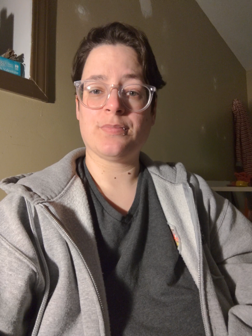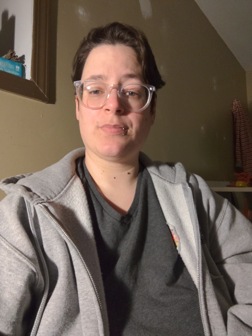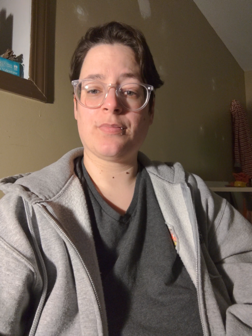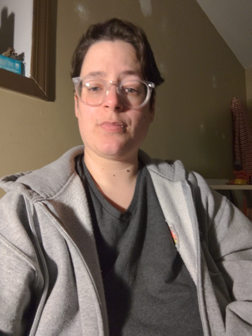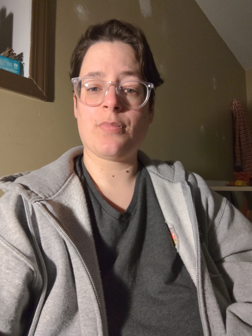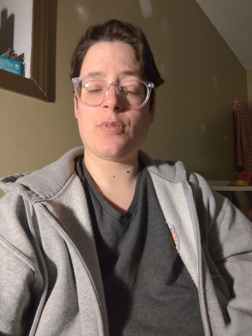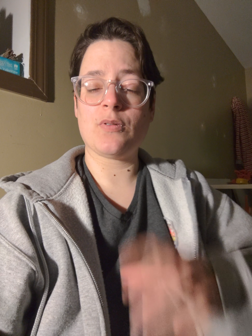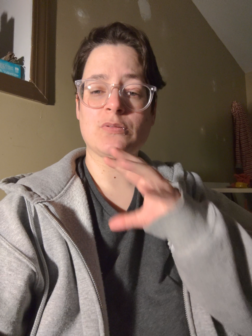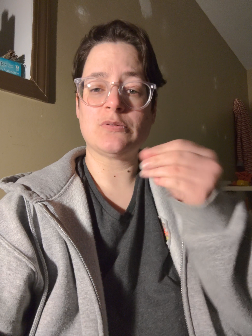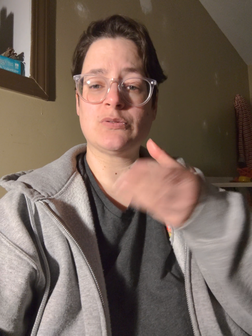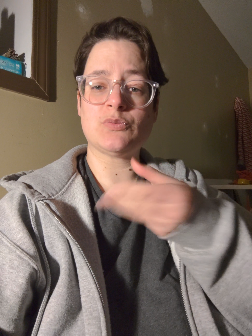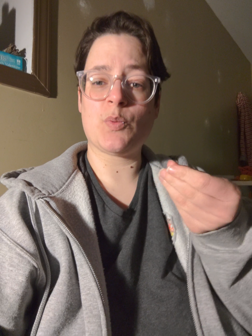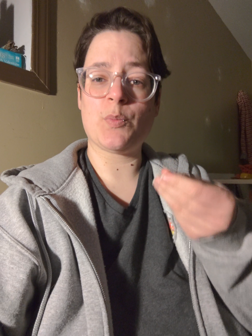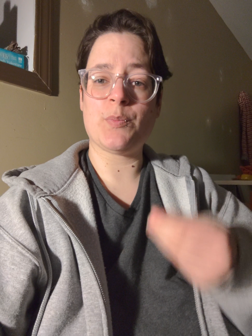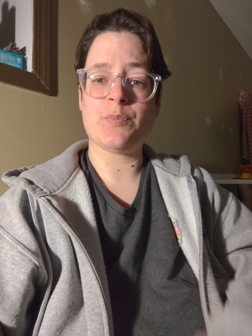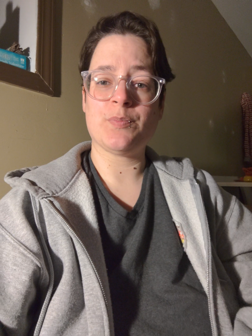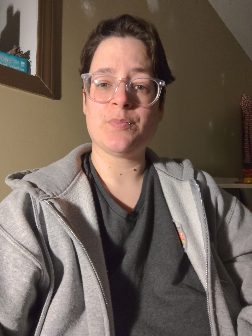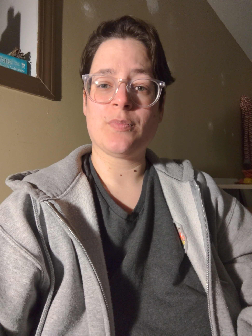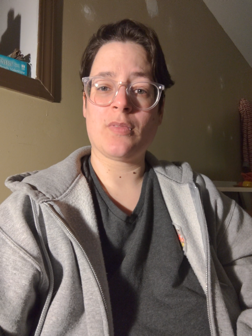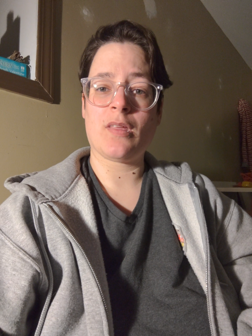story